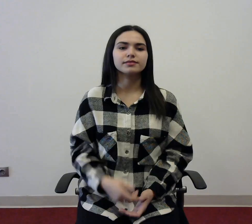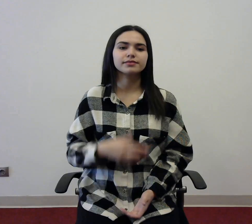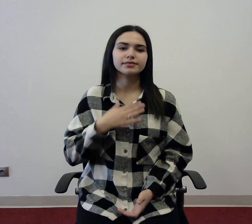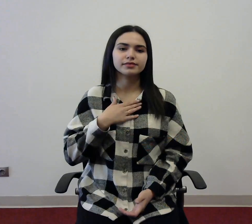mən